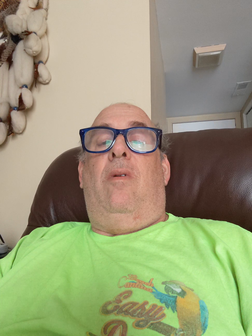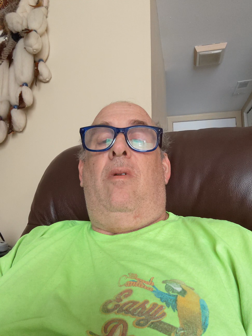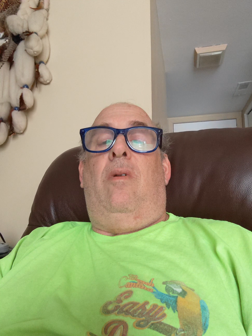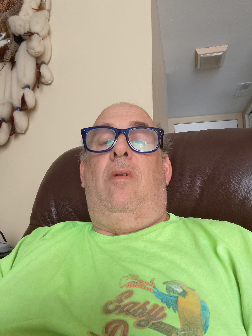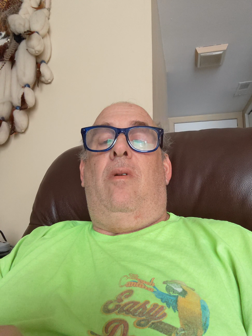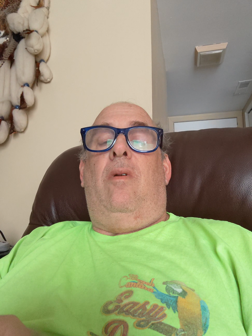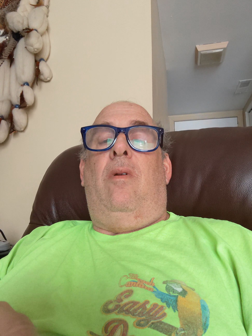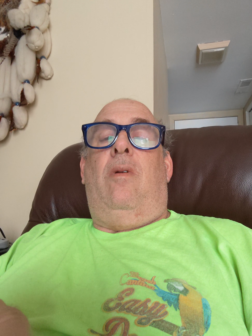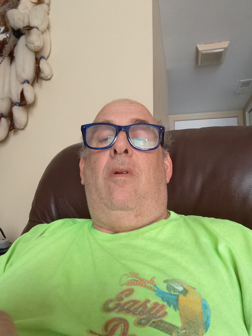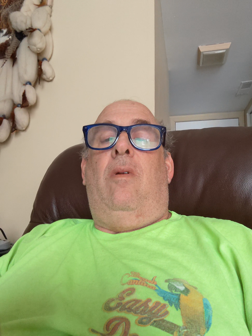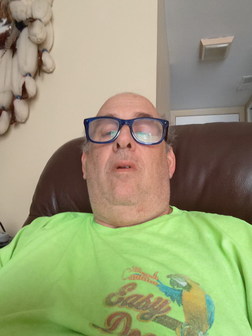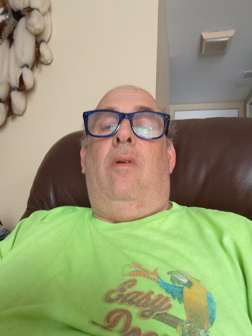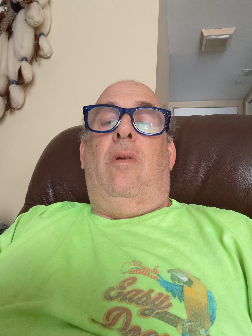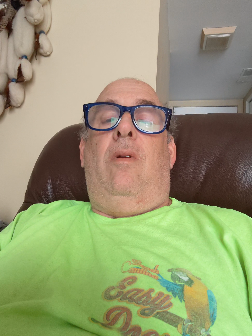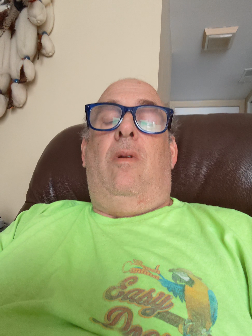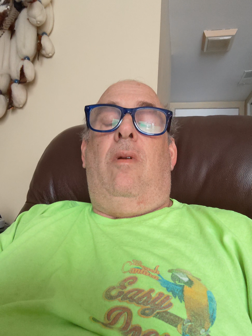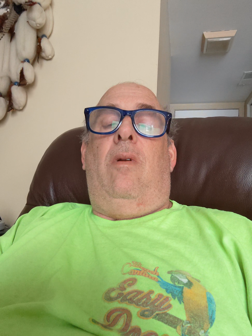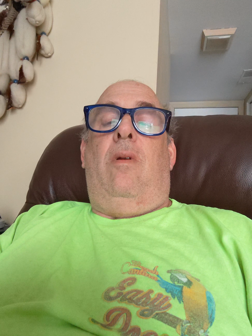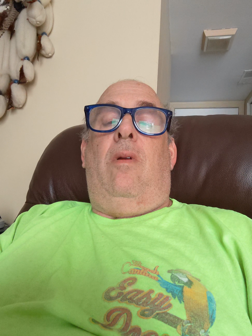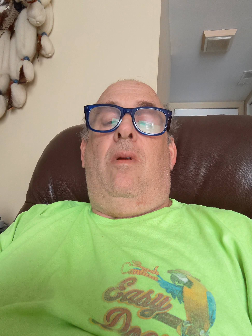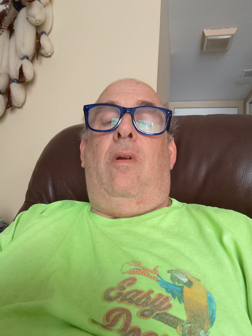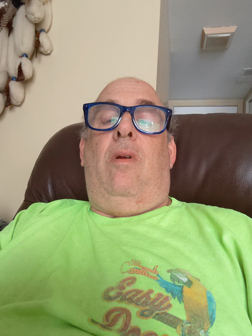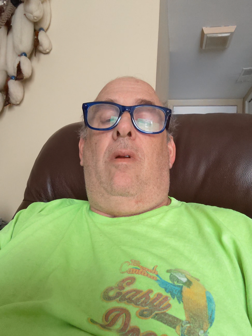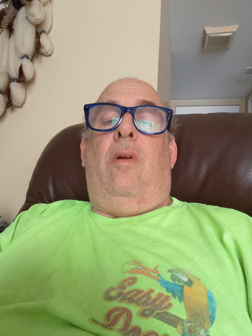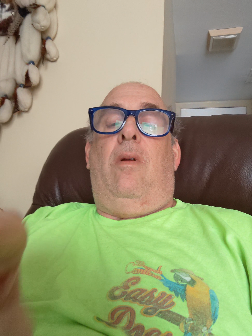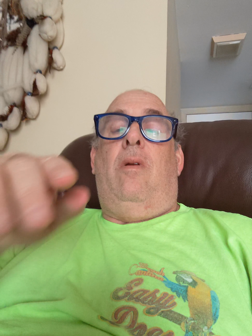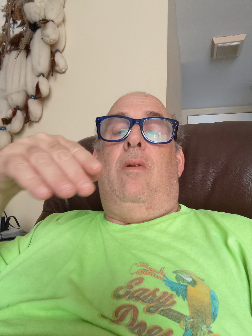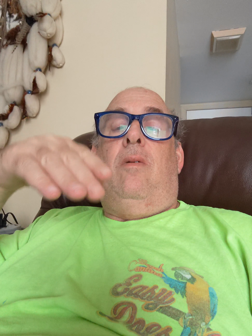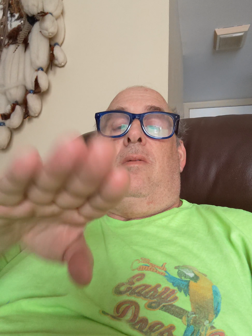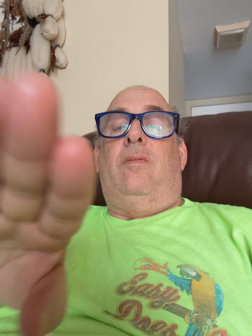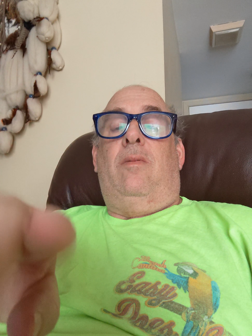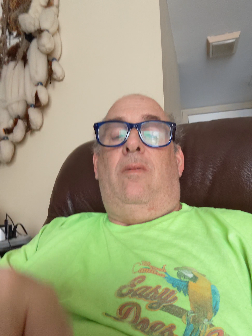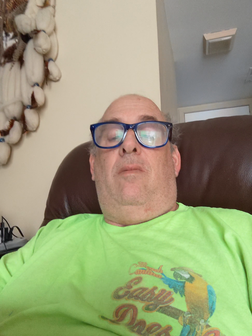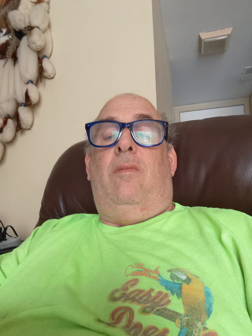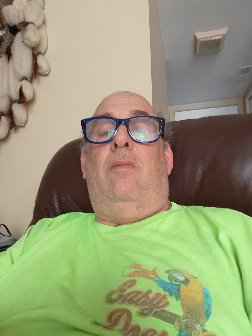into